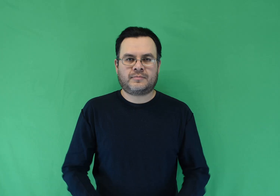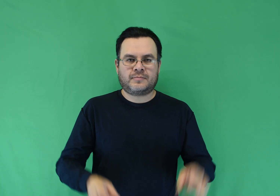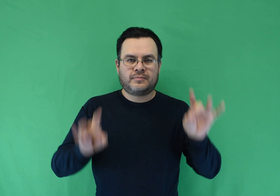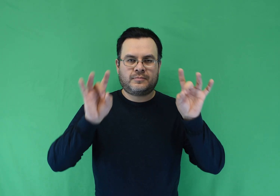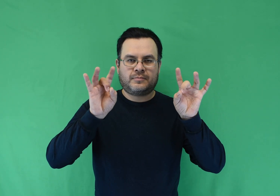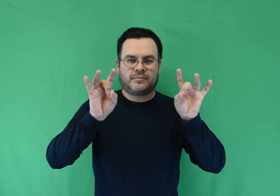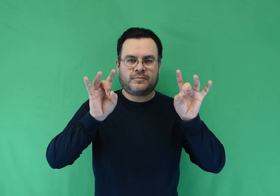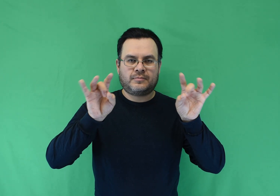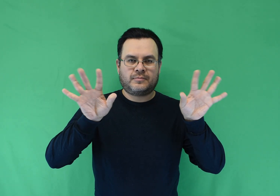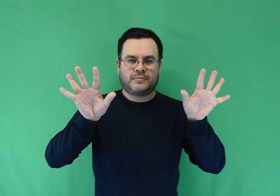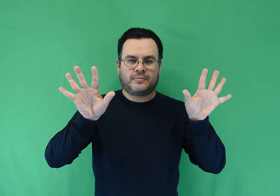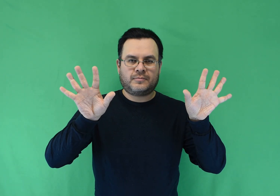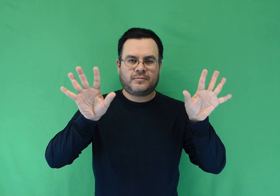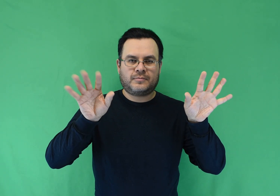suceso